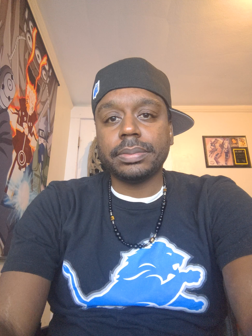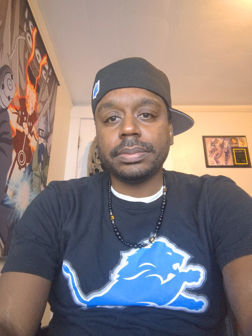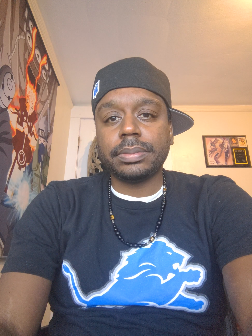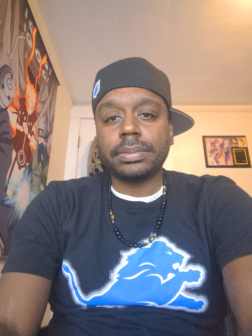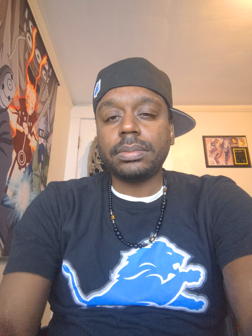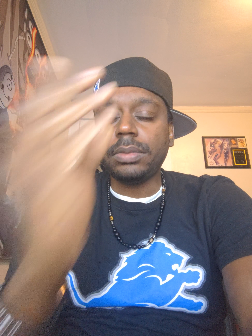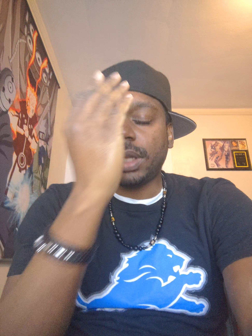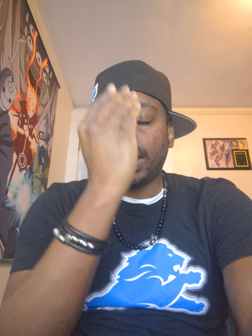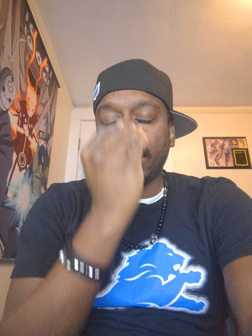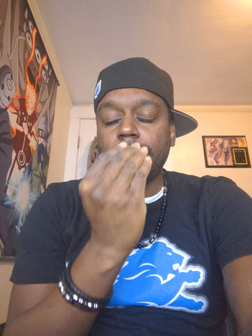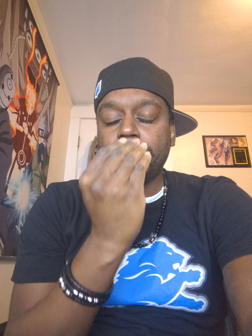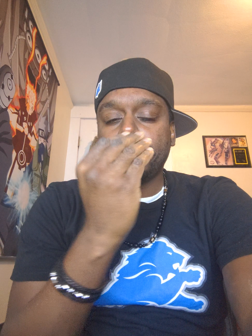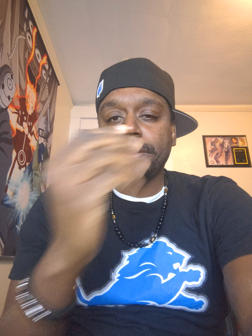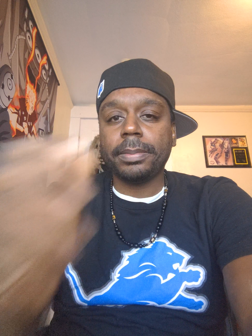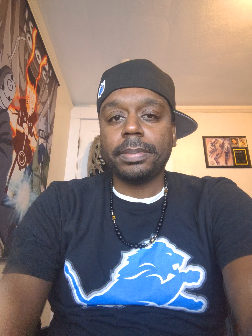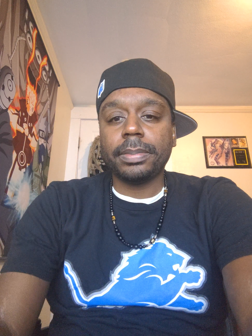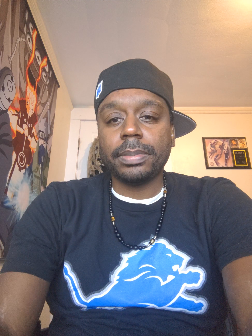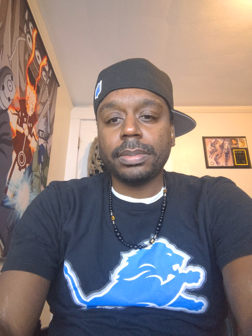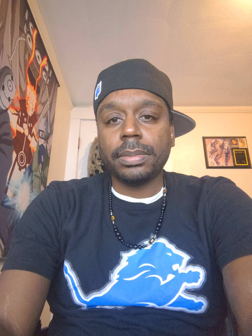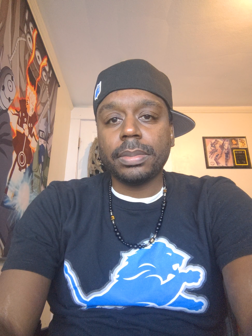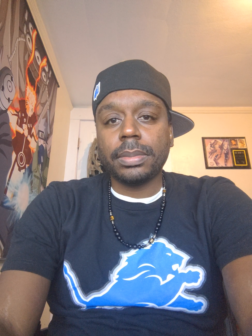sleep